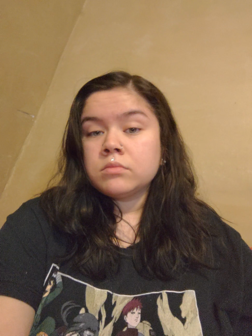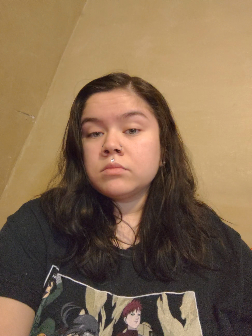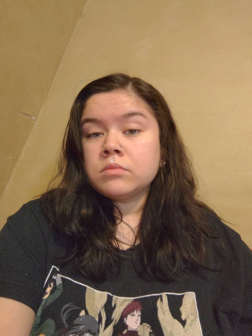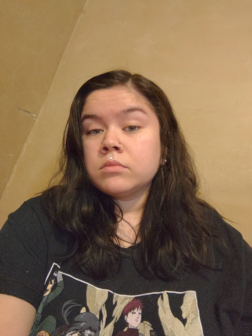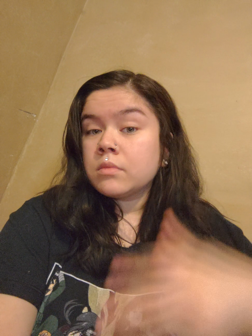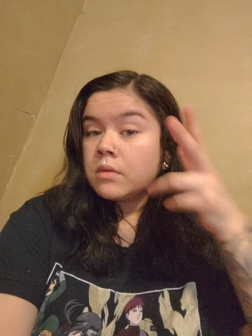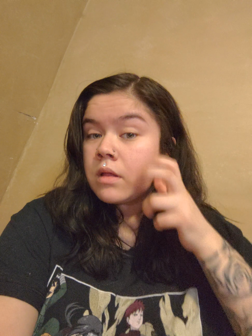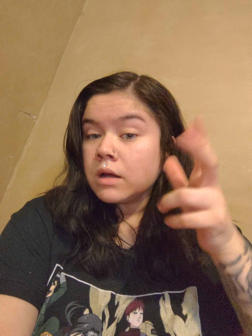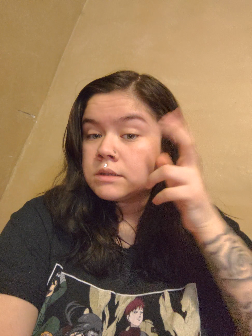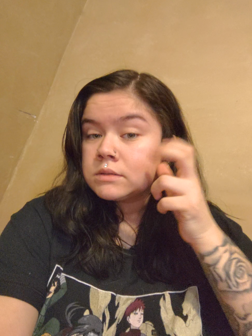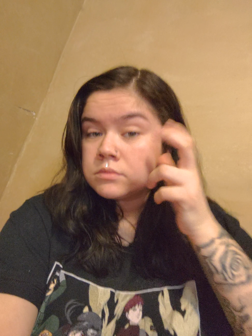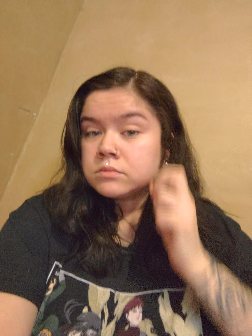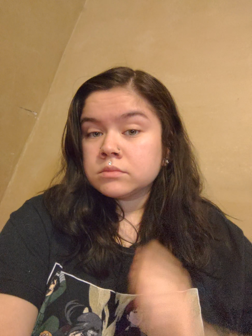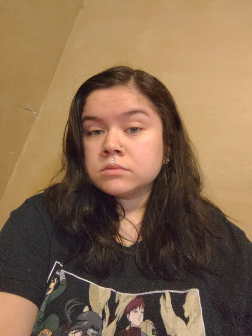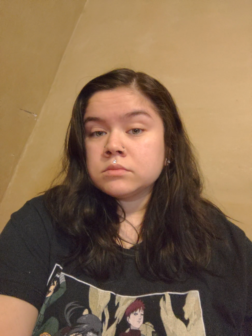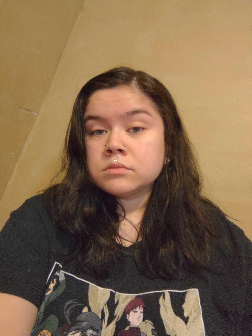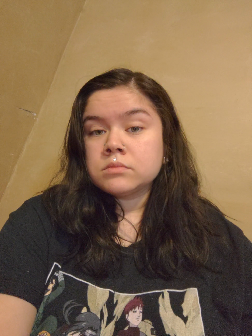listen